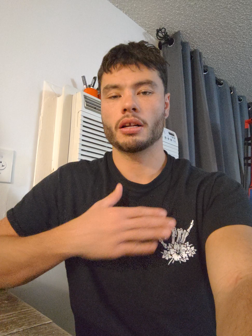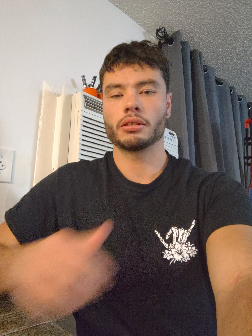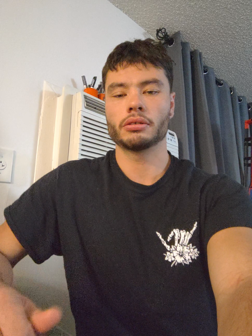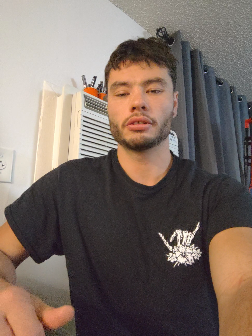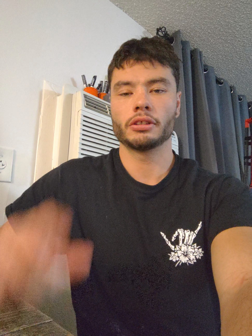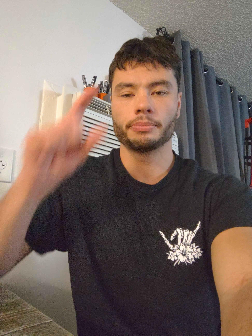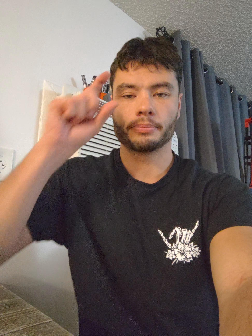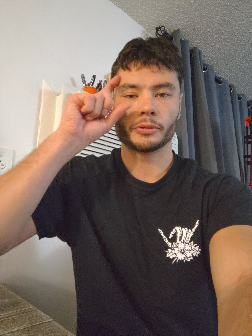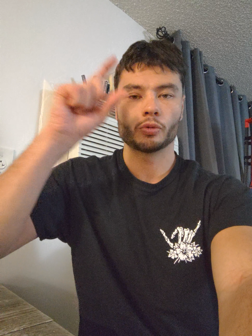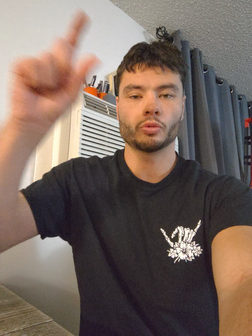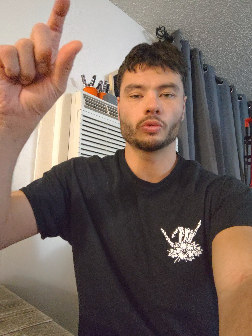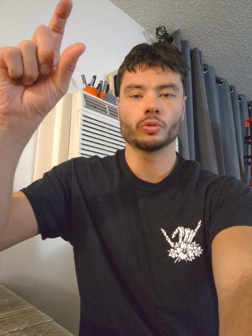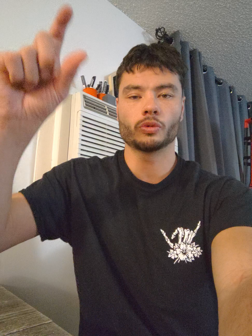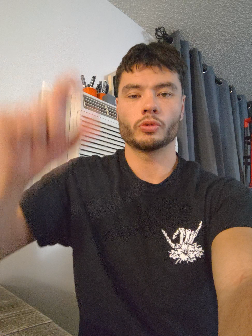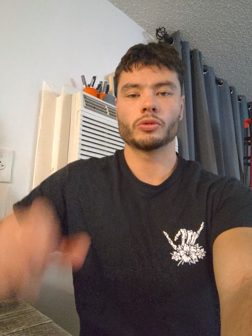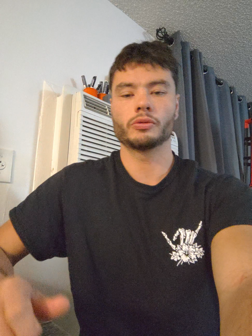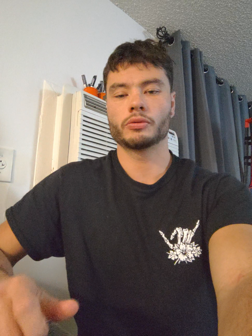moon